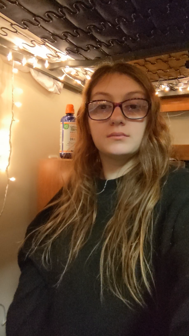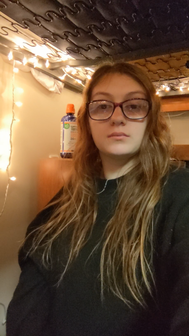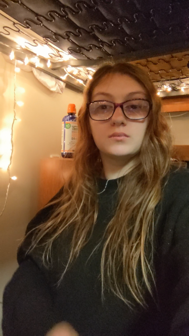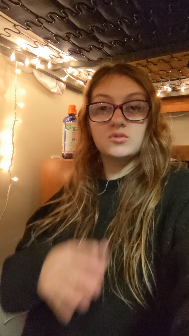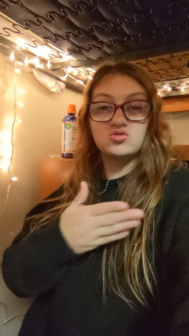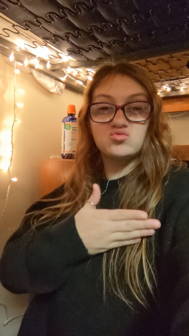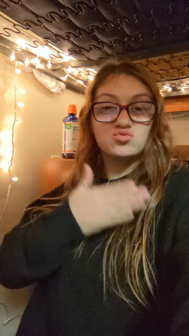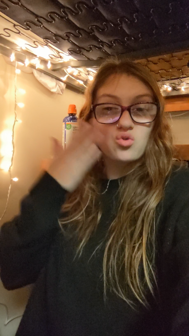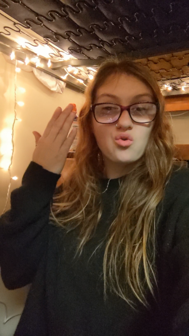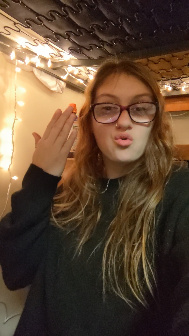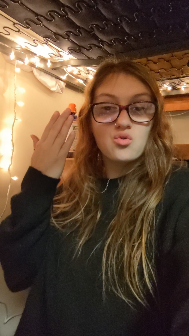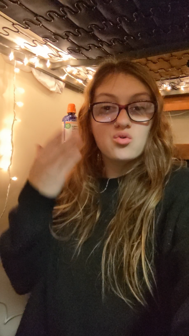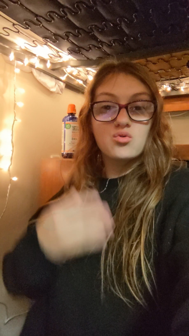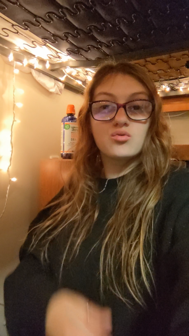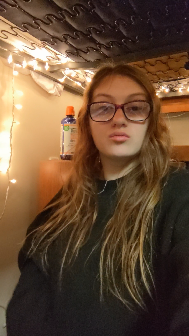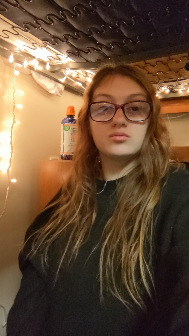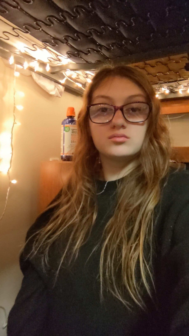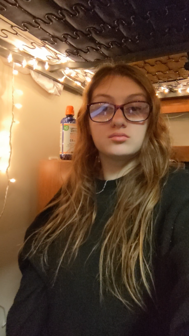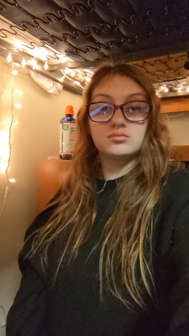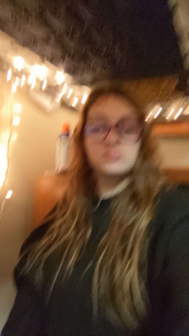all gone